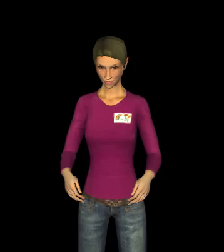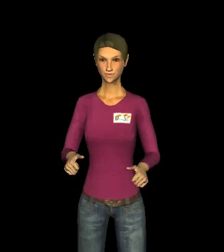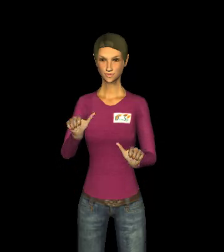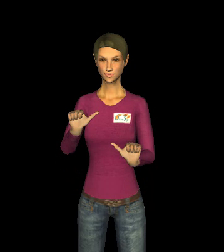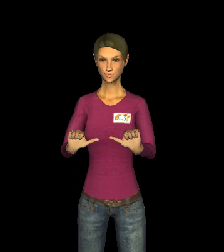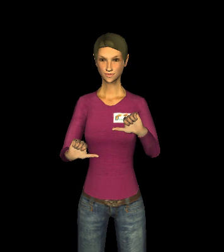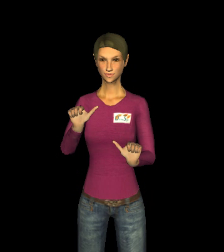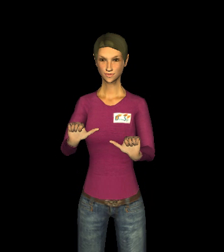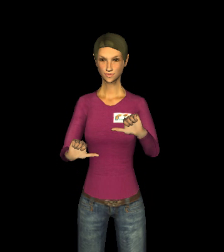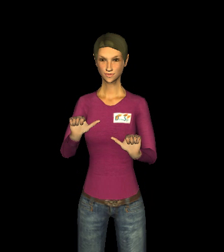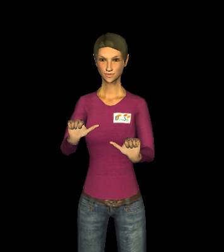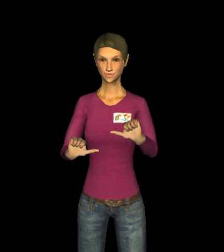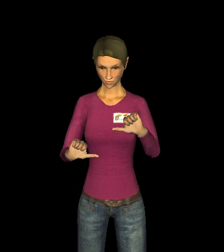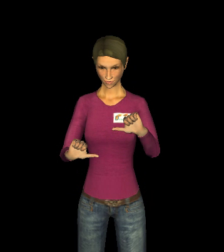مختبر